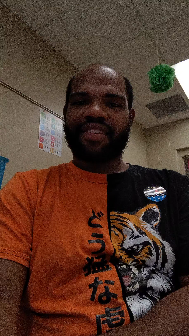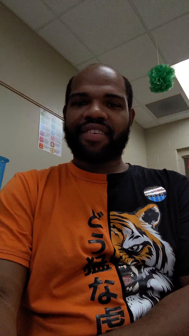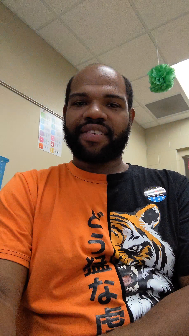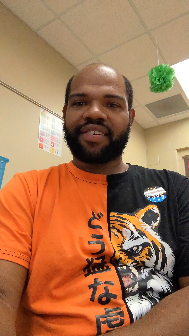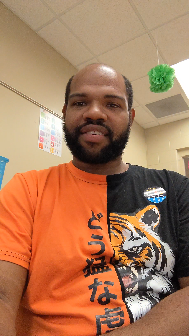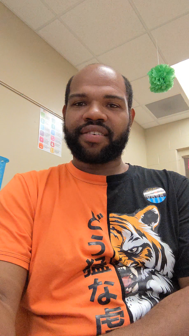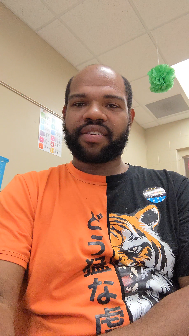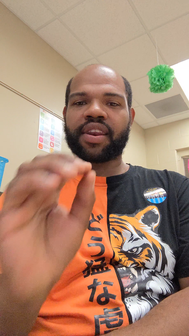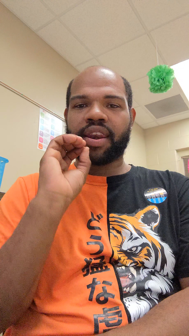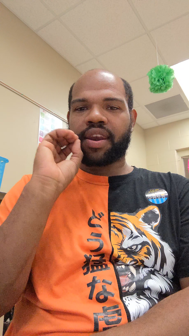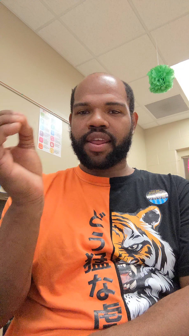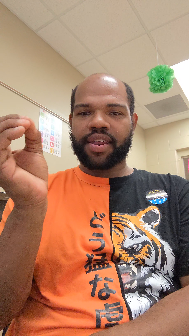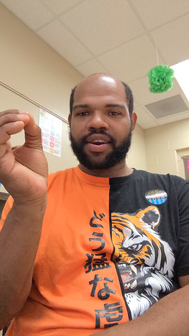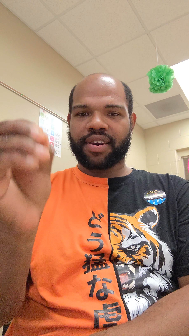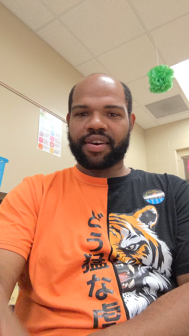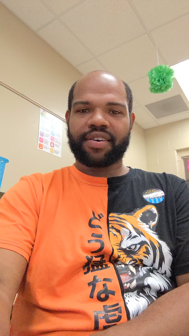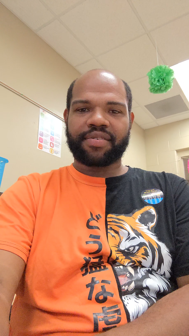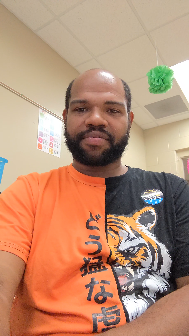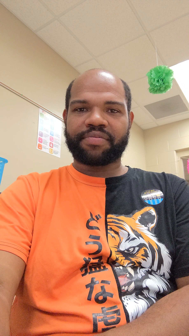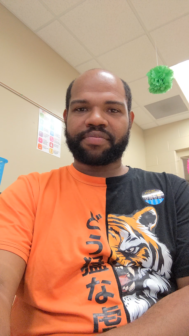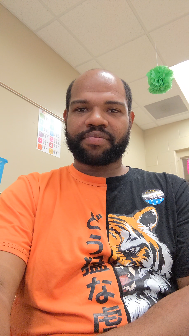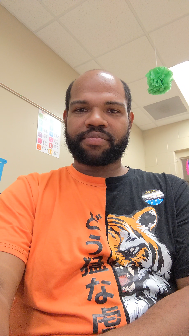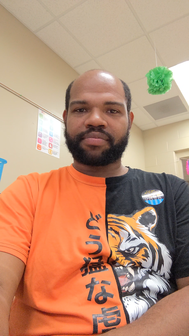none